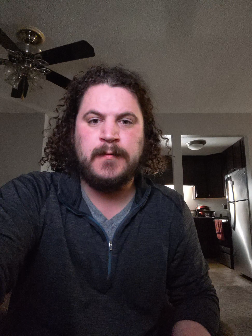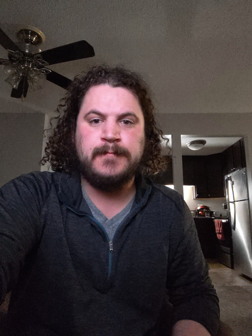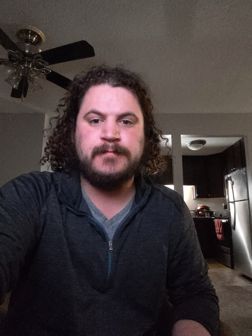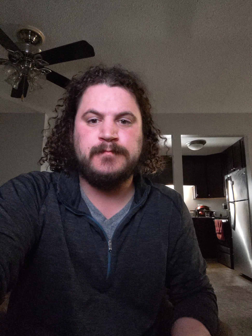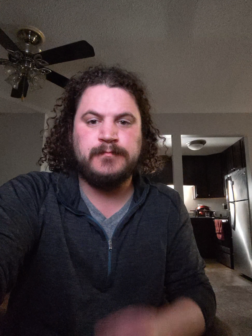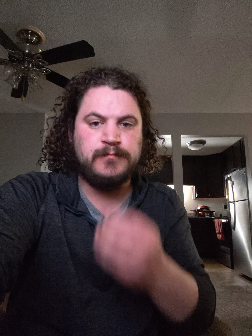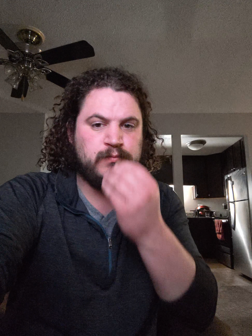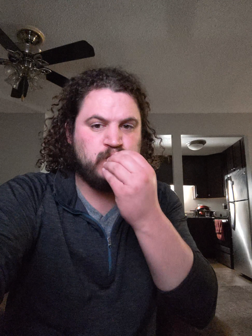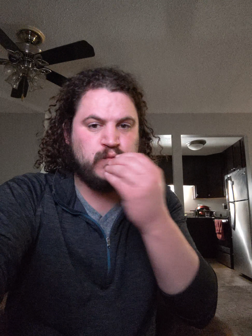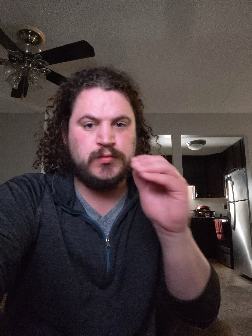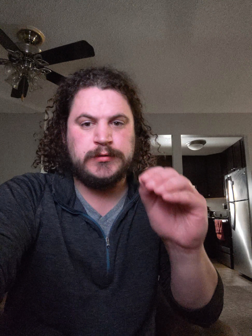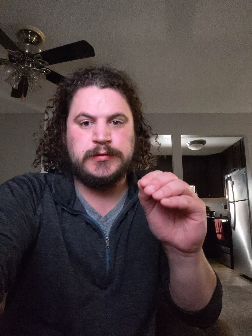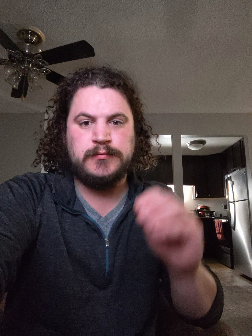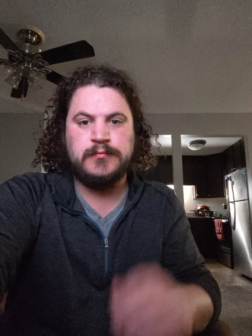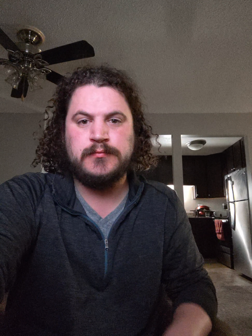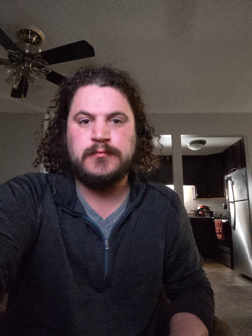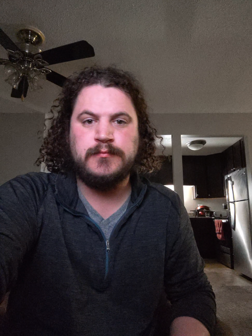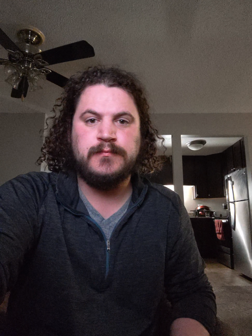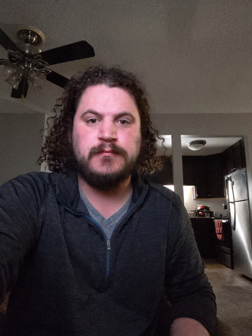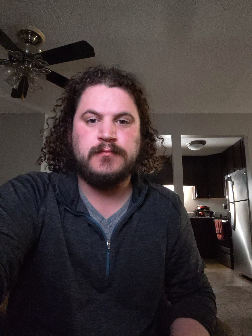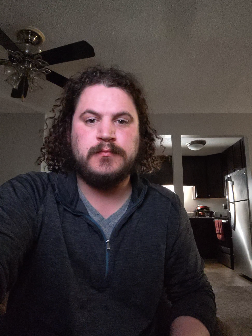kiss